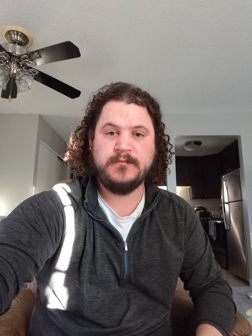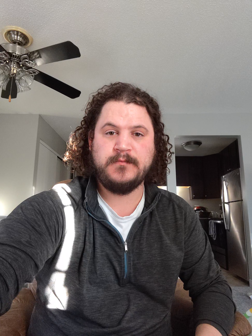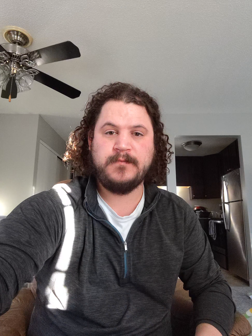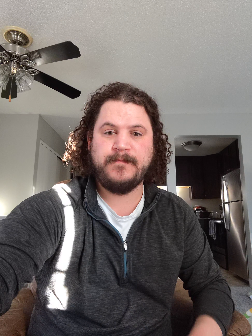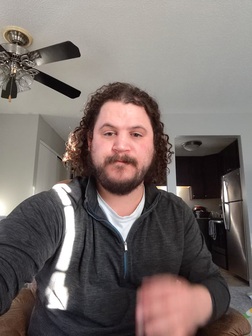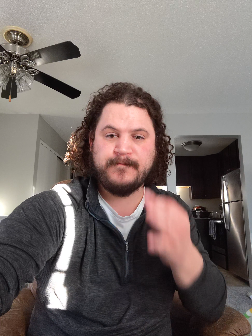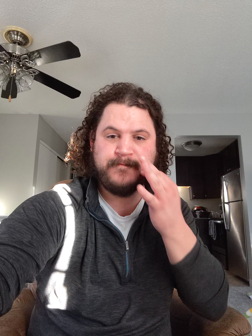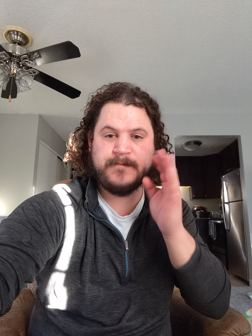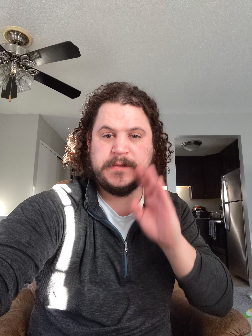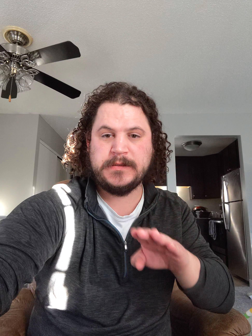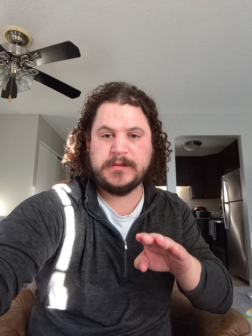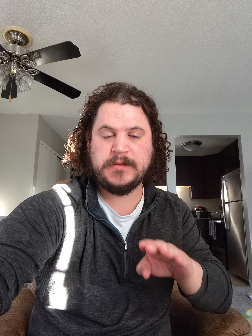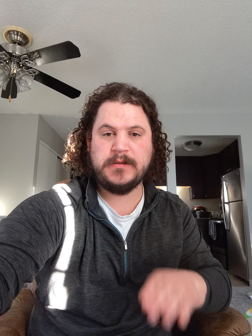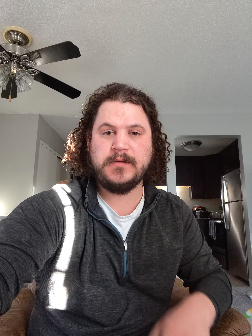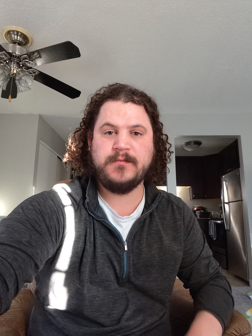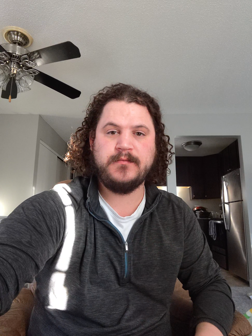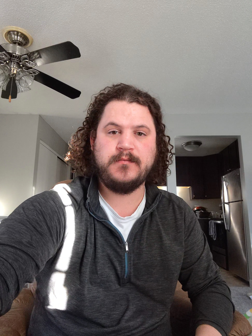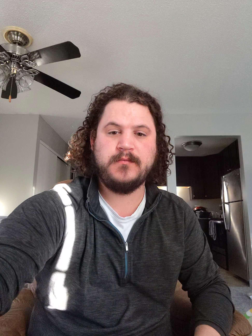bee